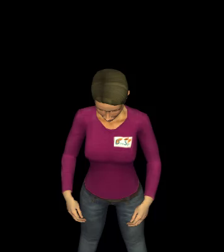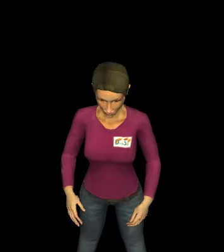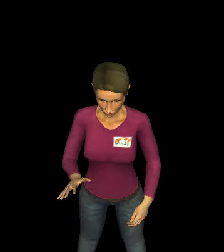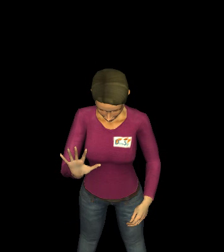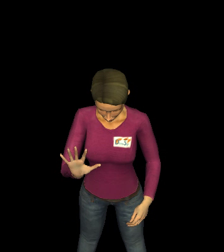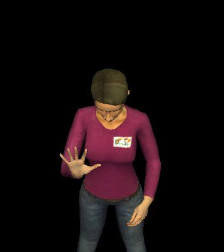5